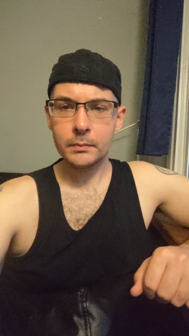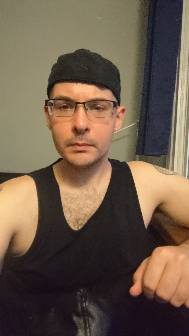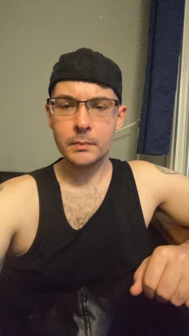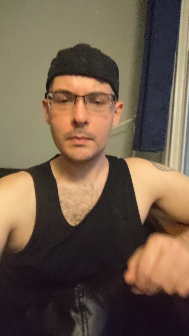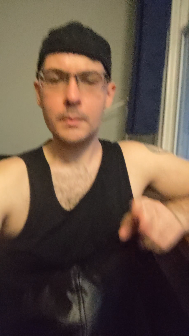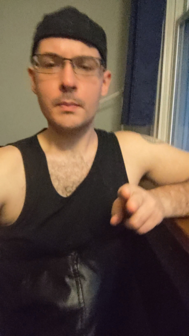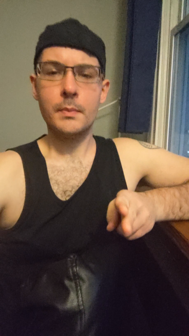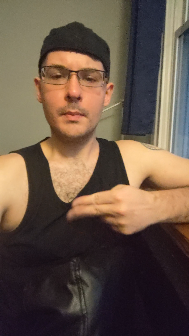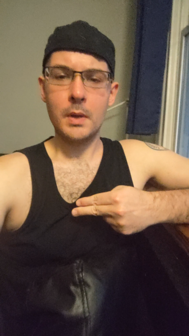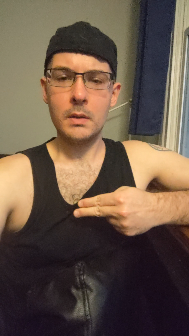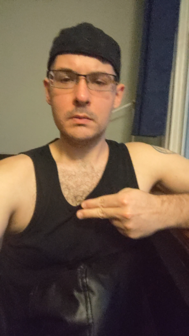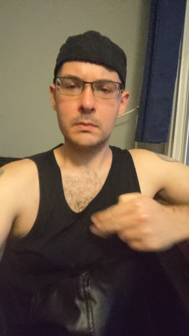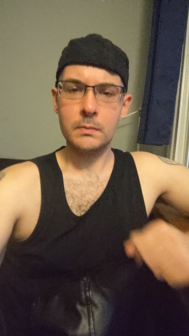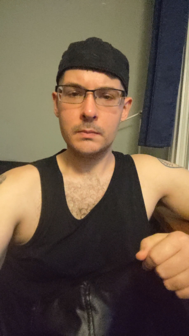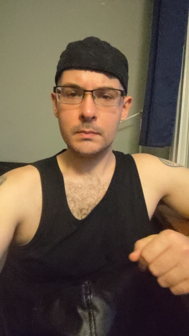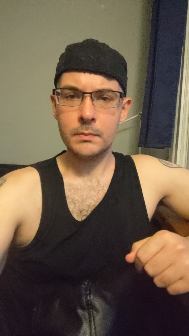belt